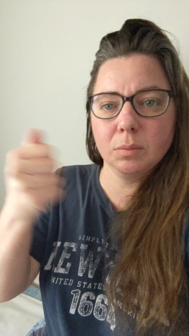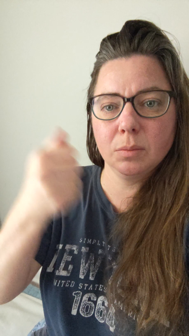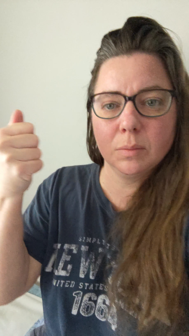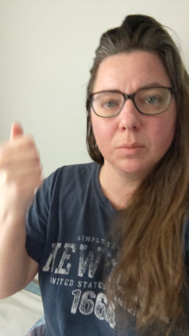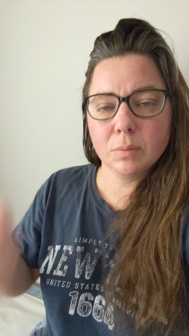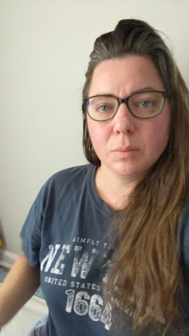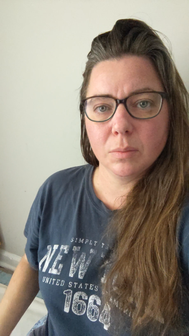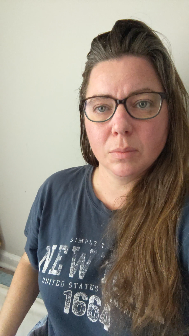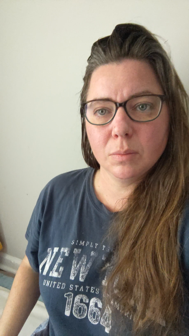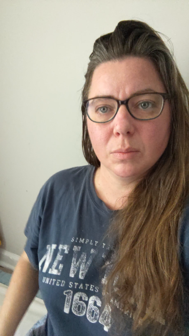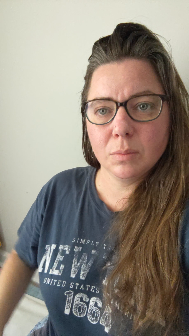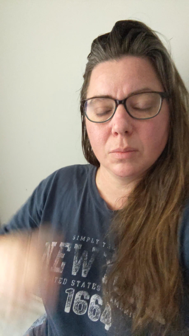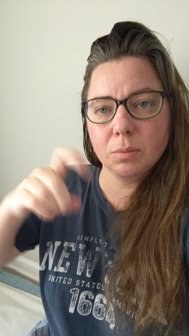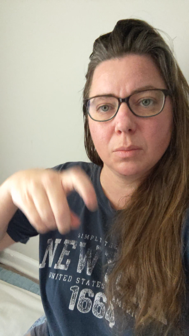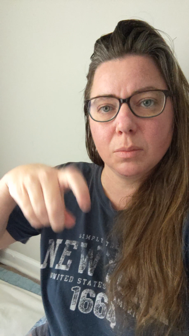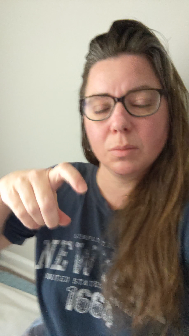should